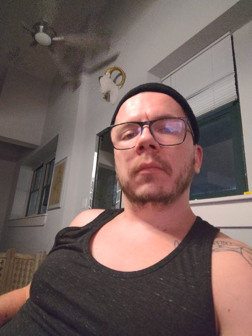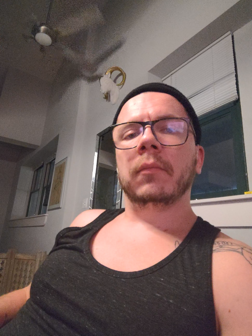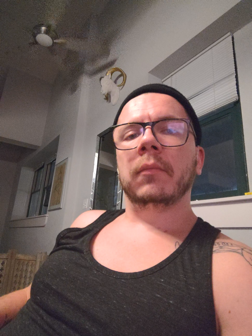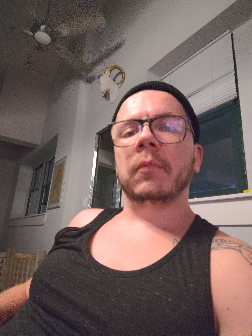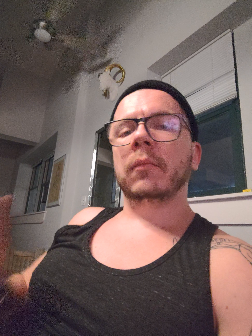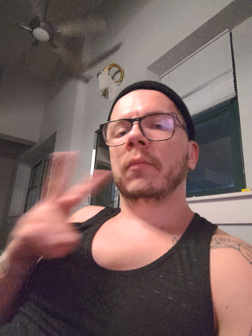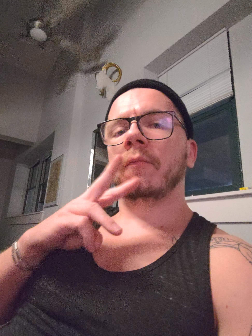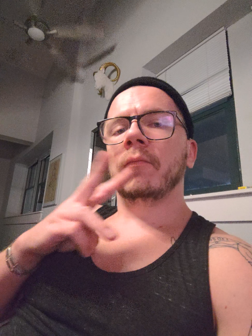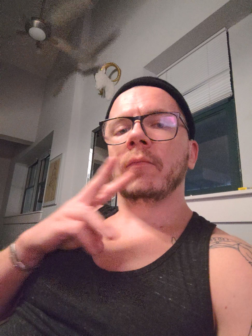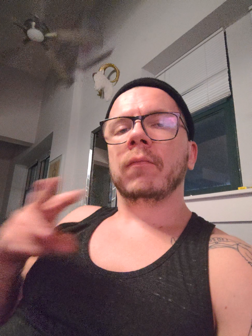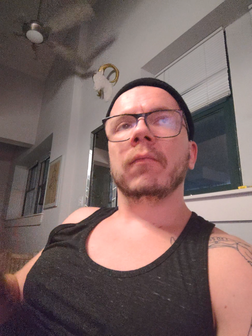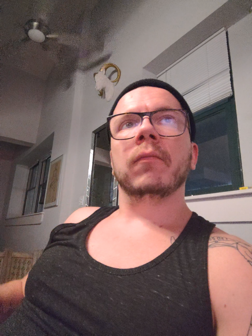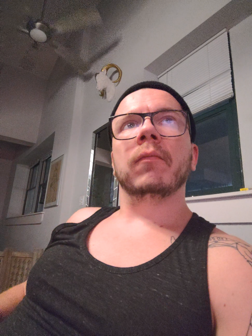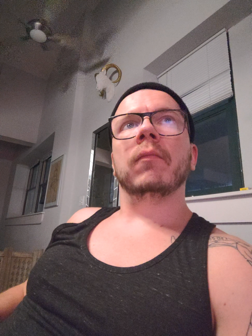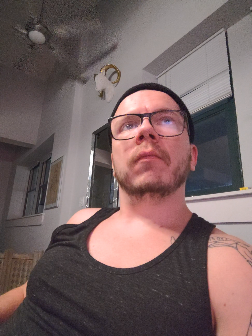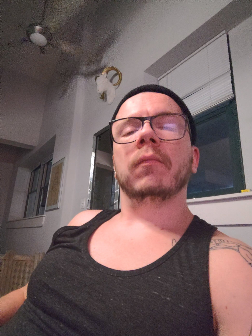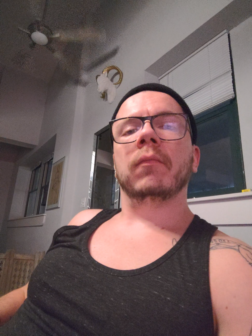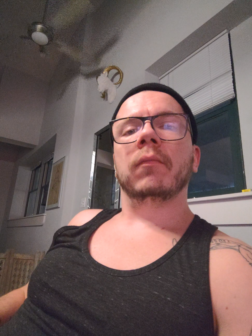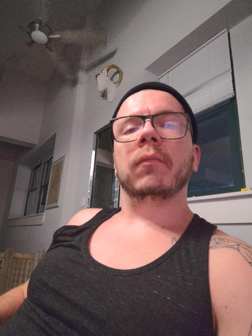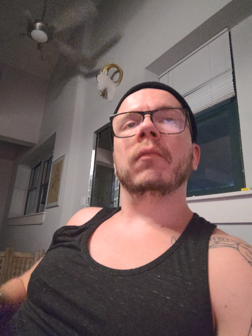water